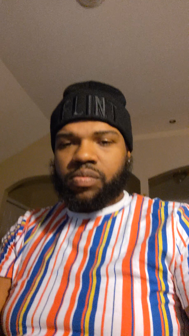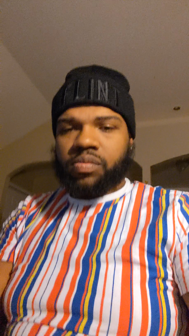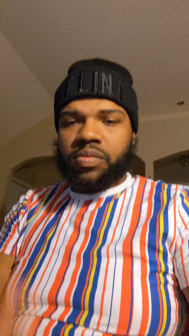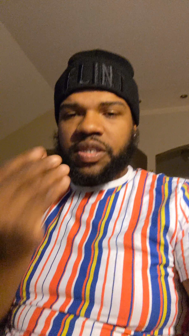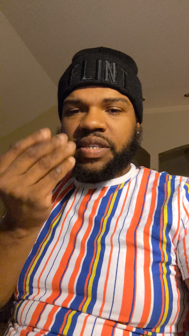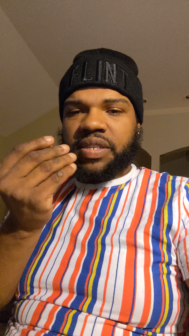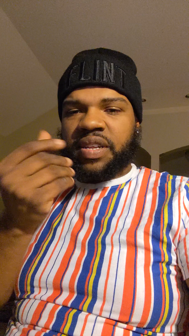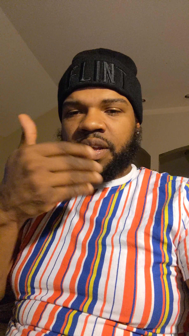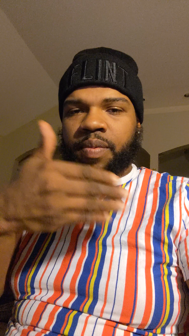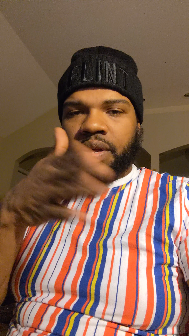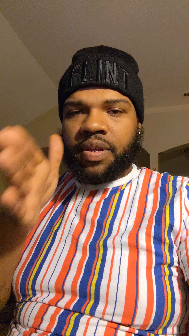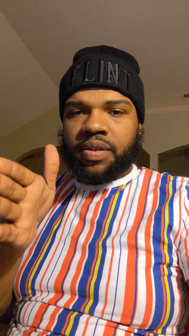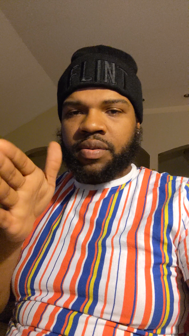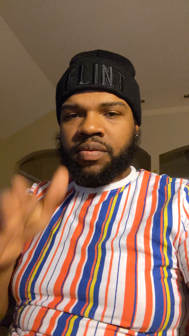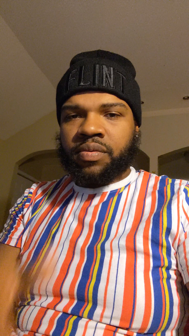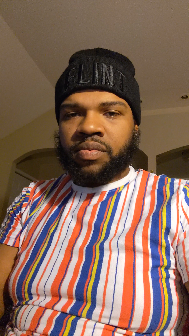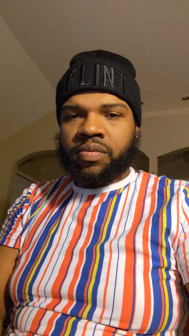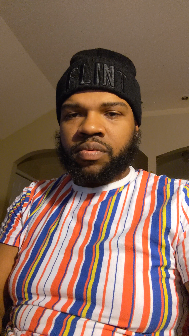sandbox